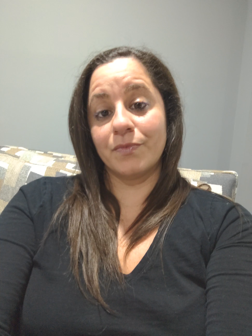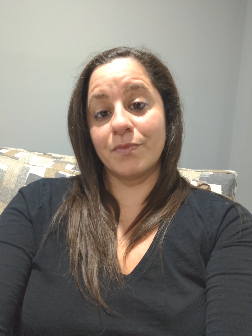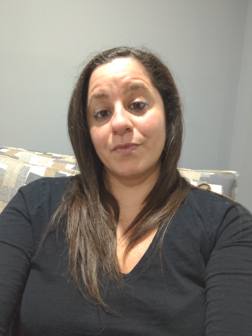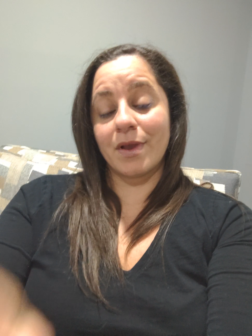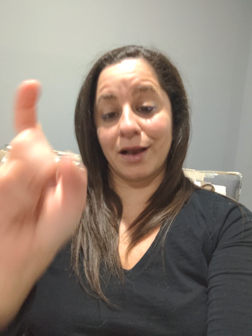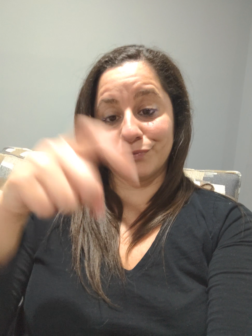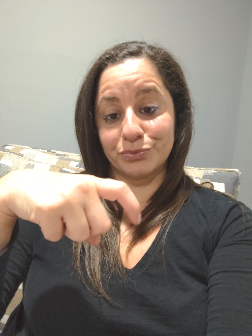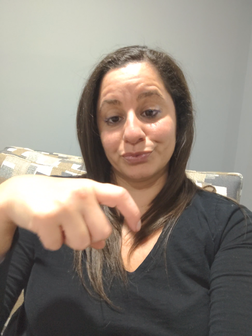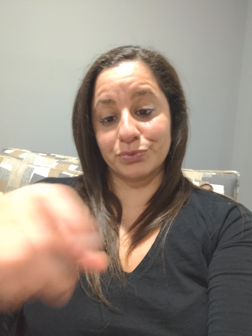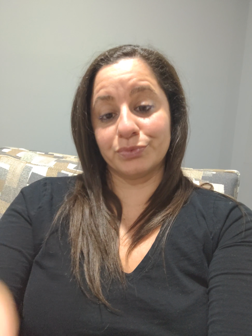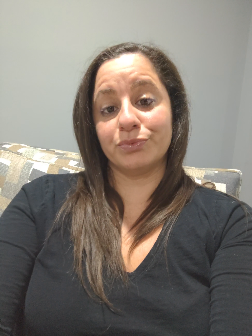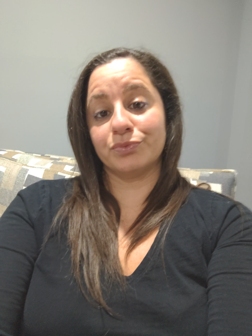have to